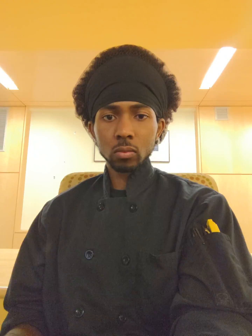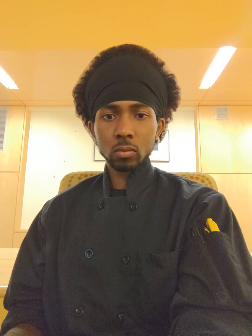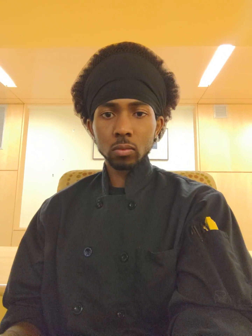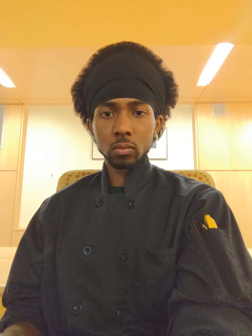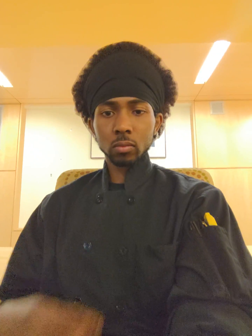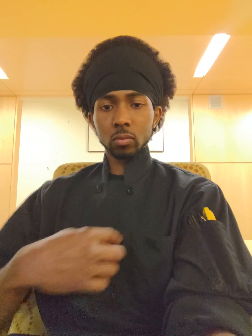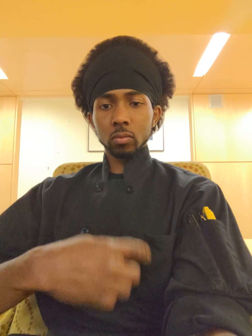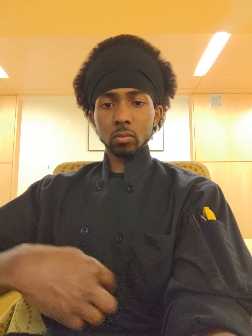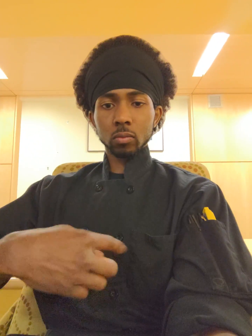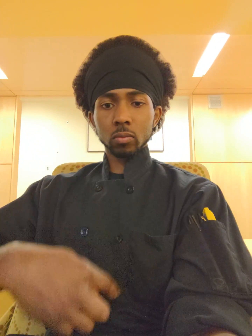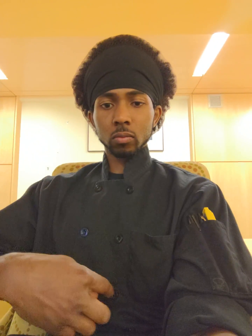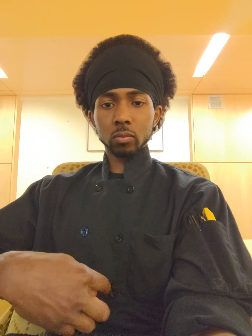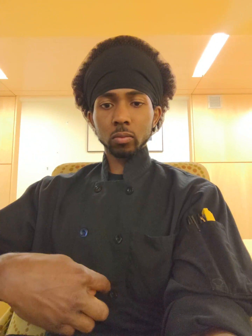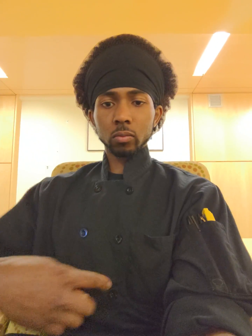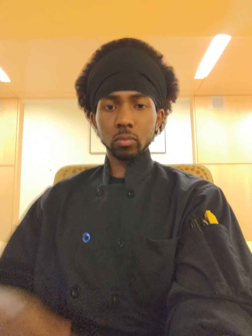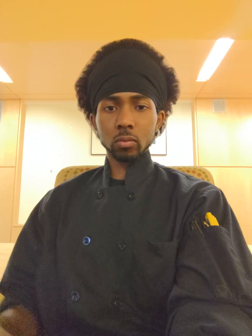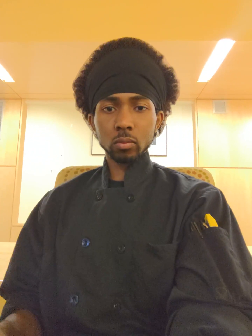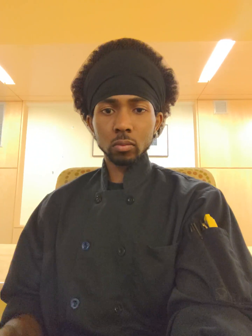belly button